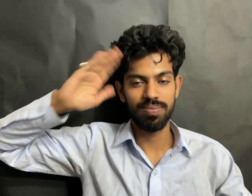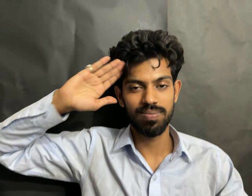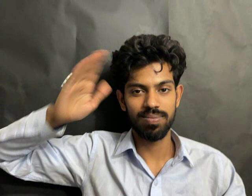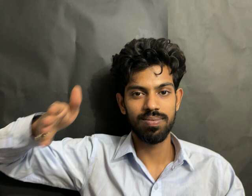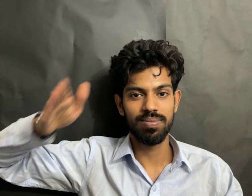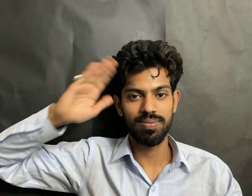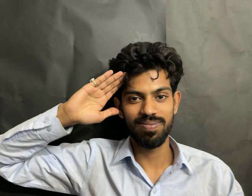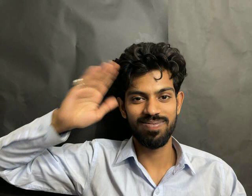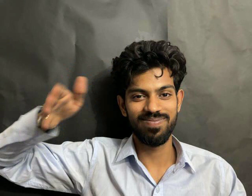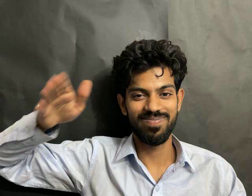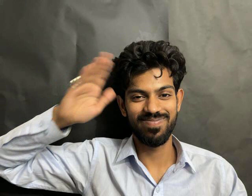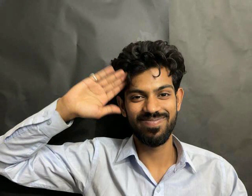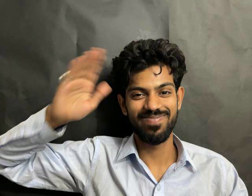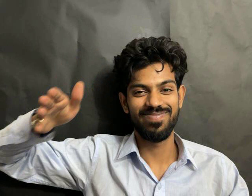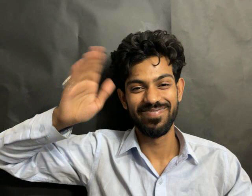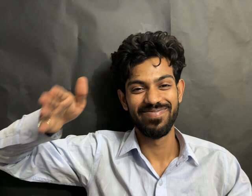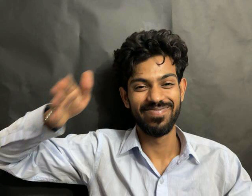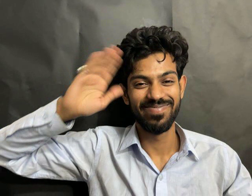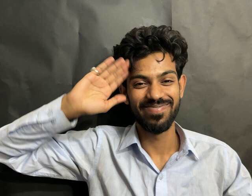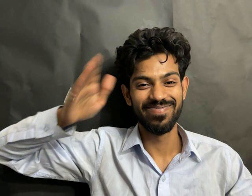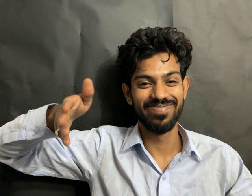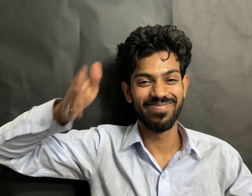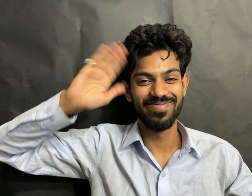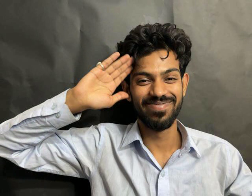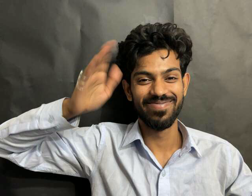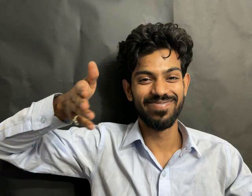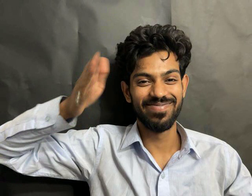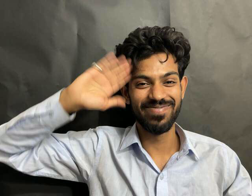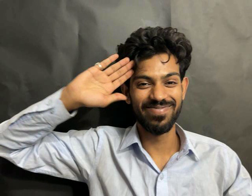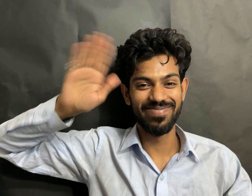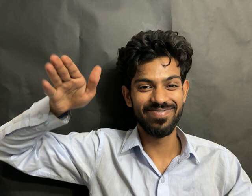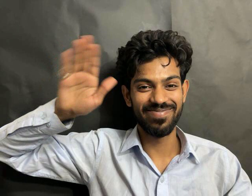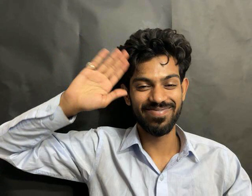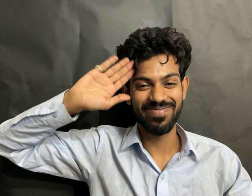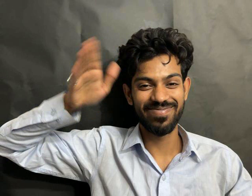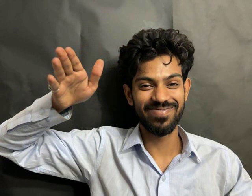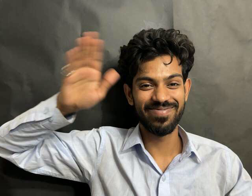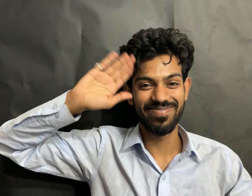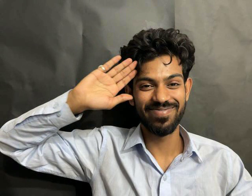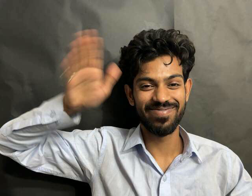hello